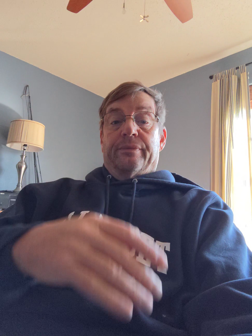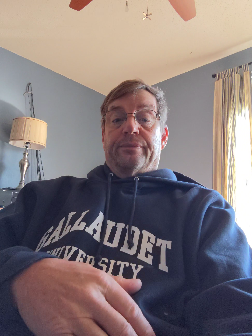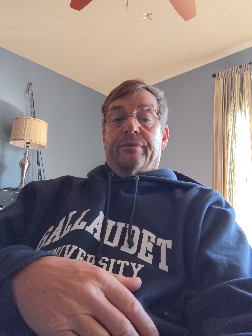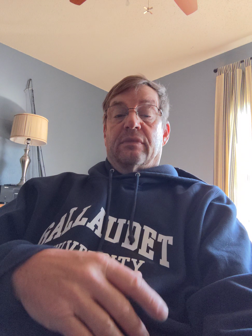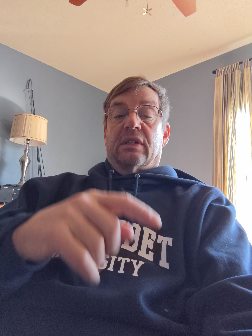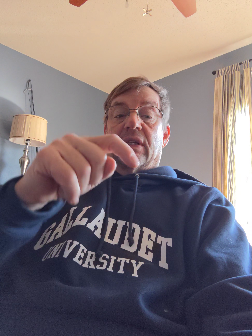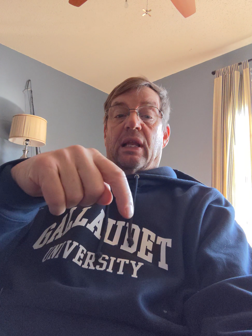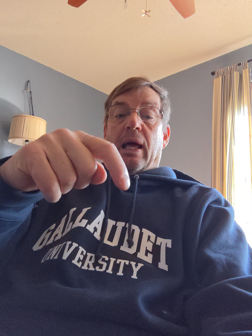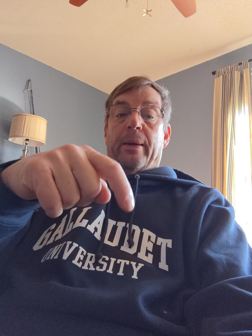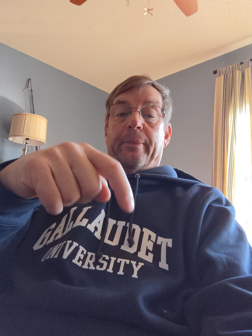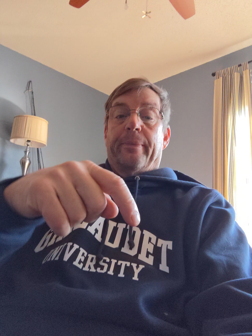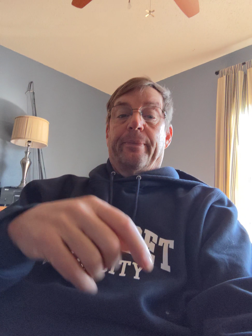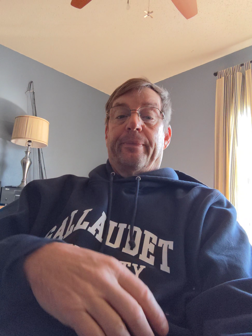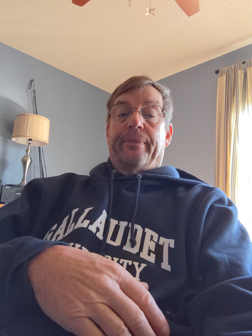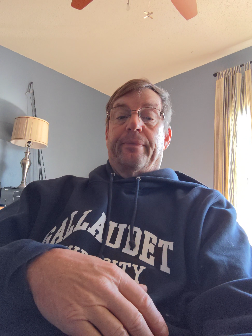time